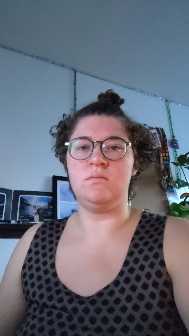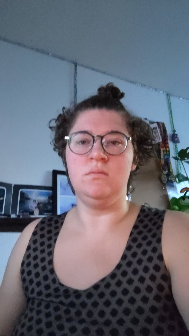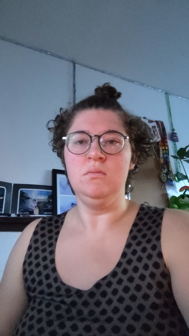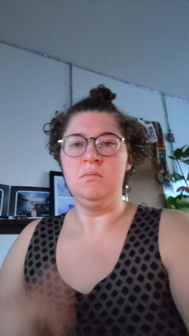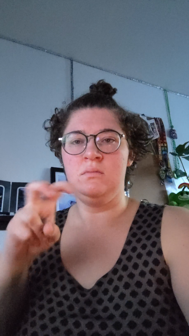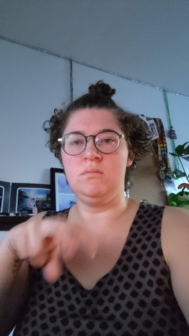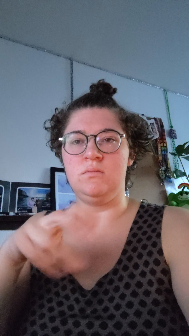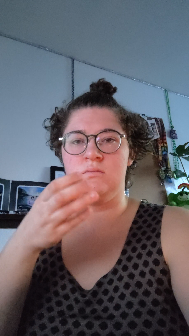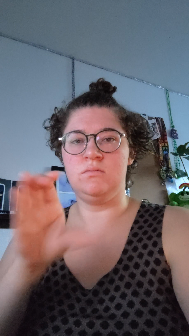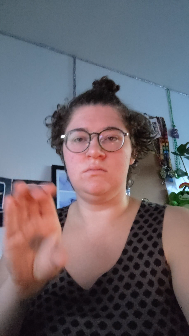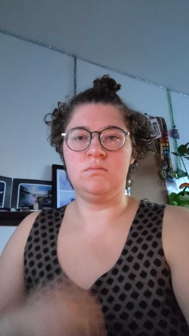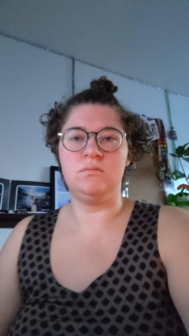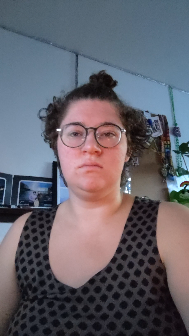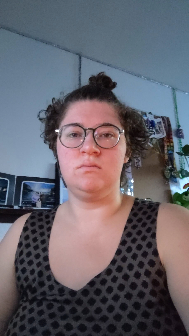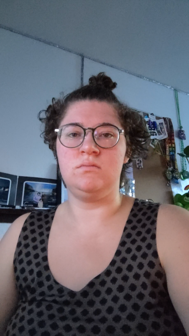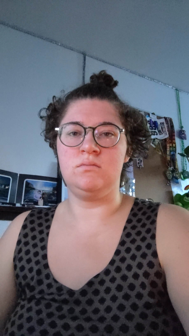potato chip